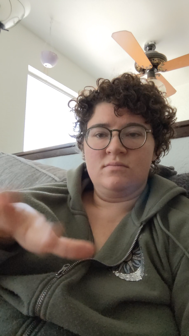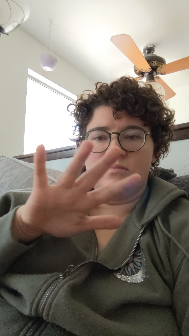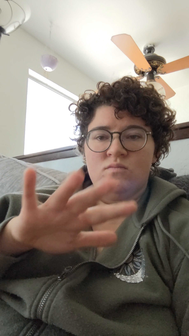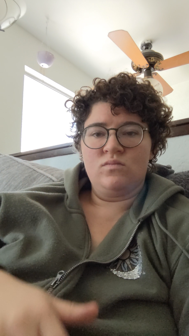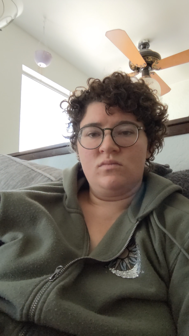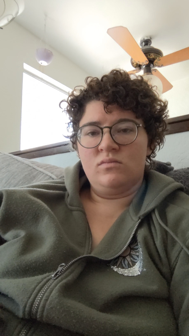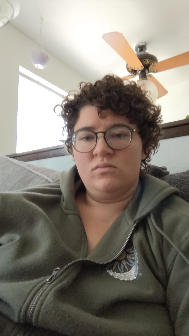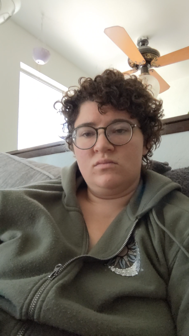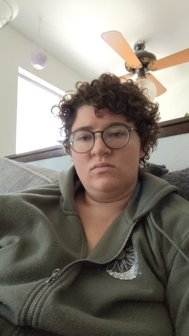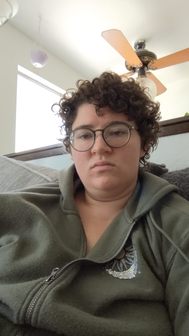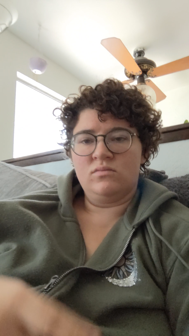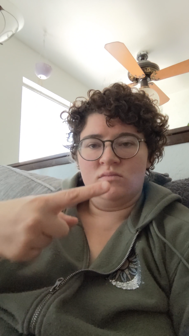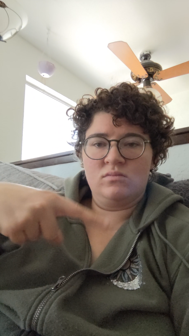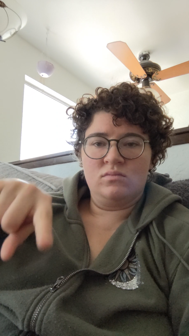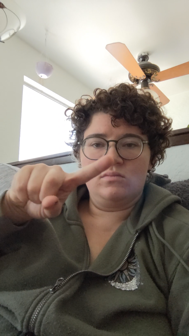around